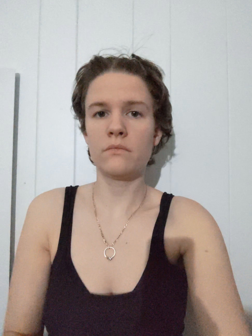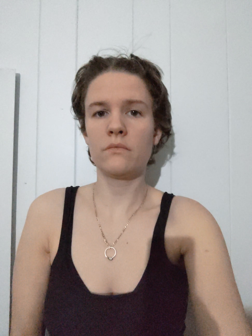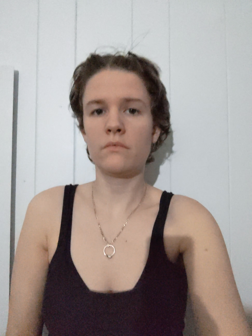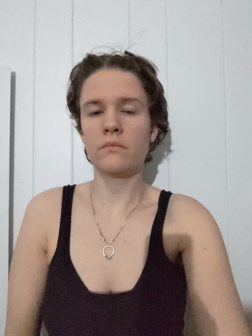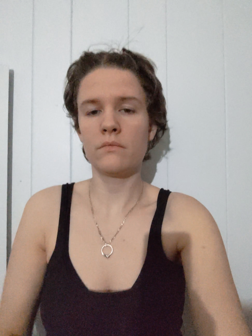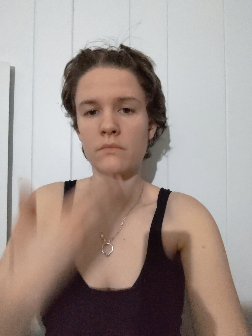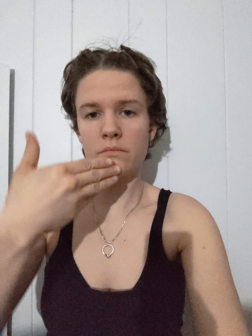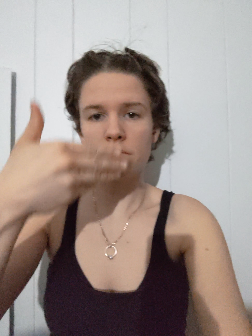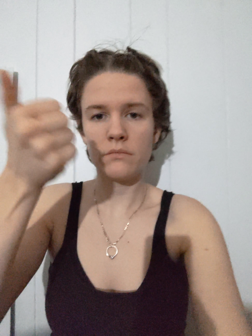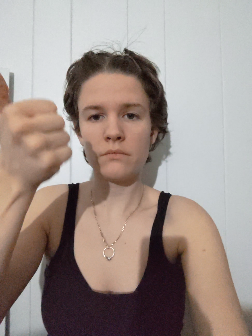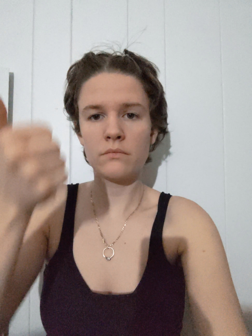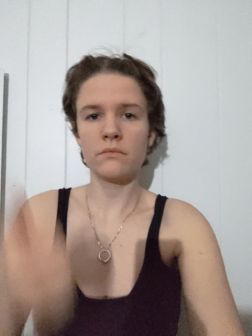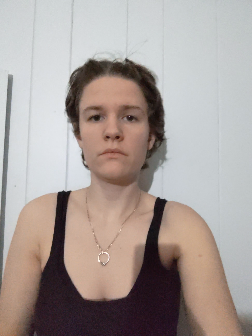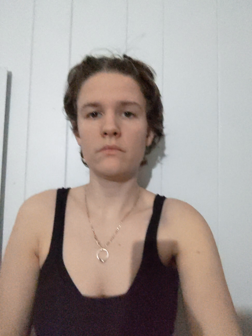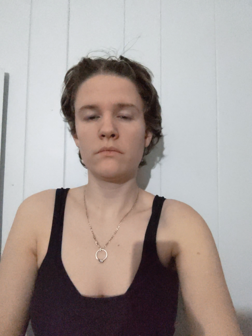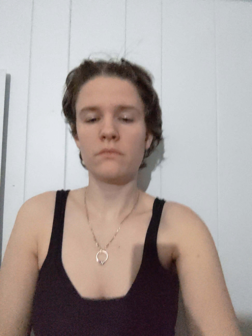better